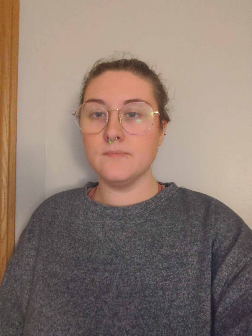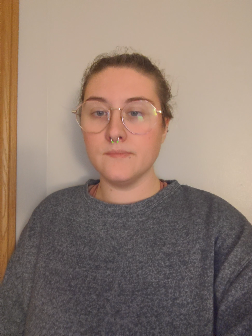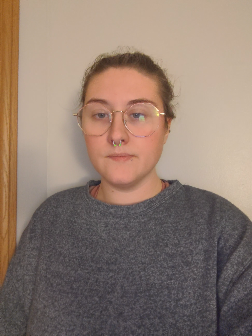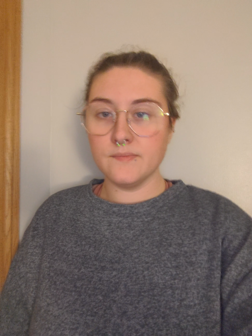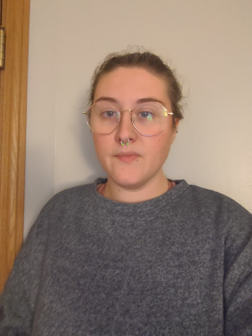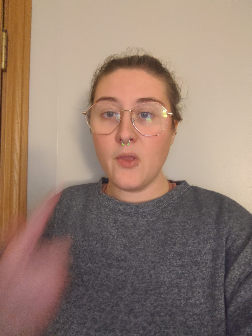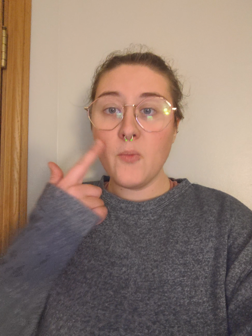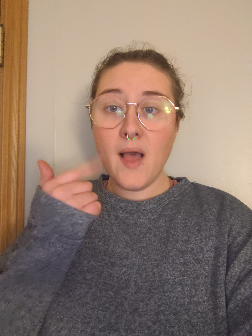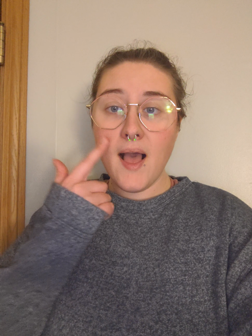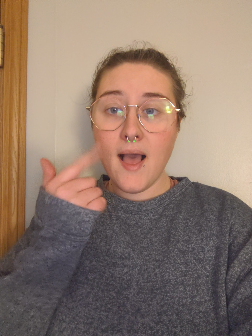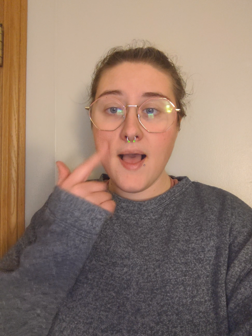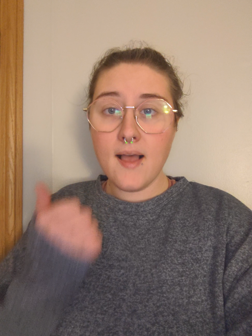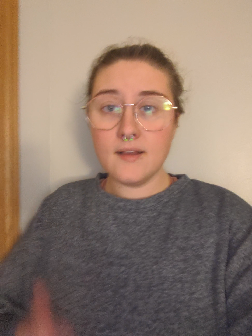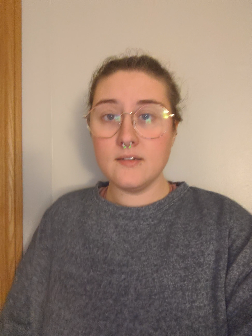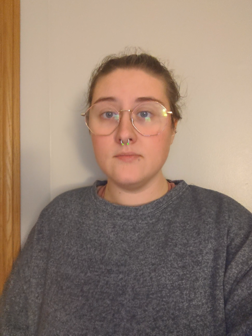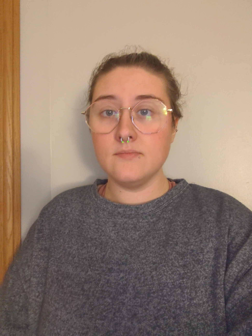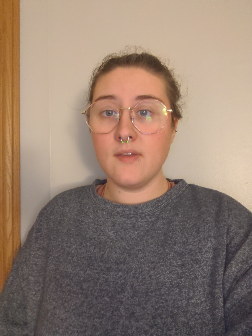cry